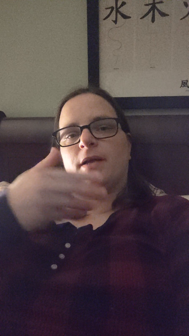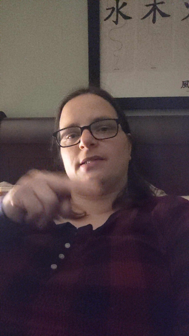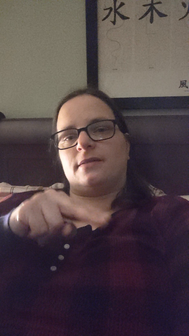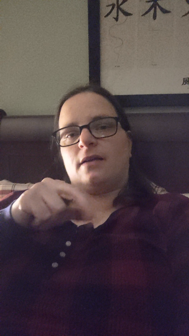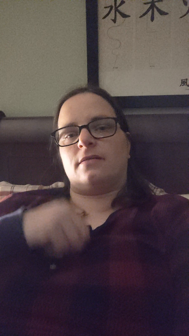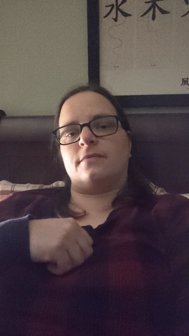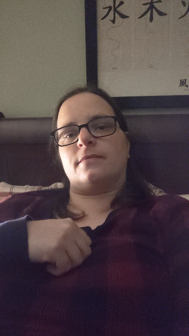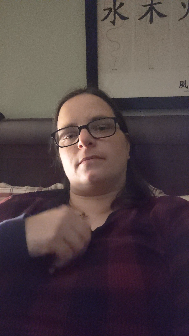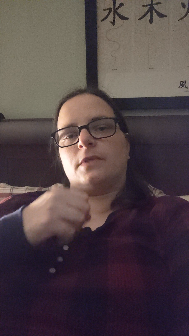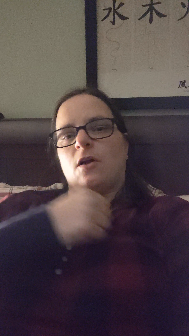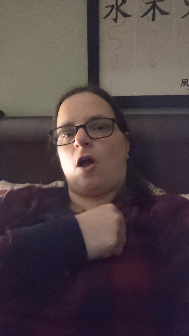hug